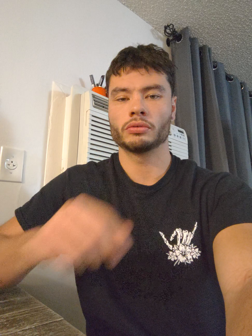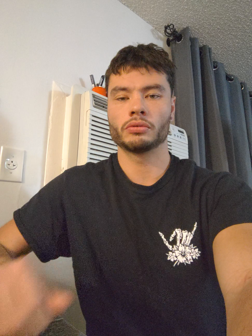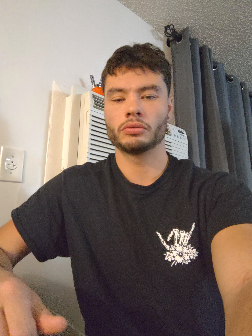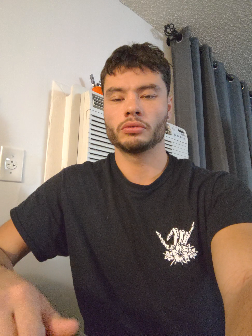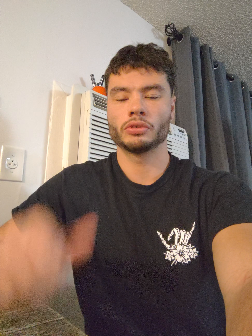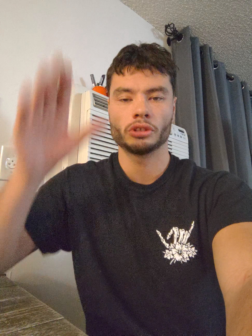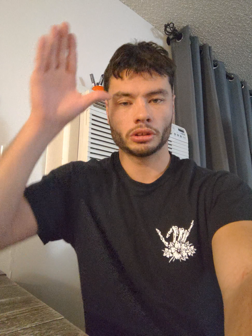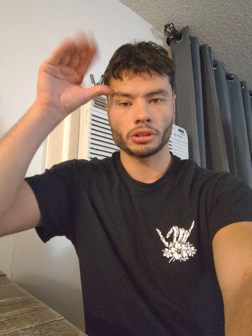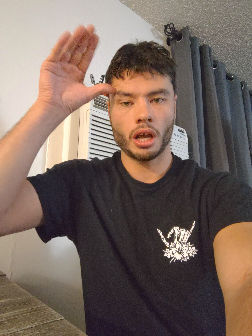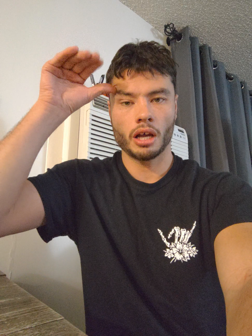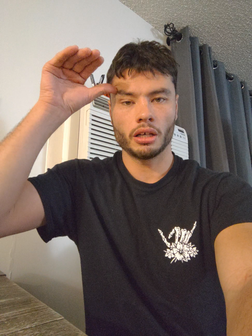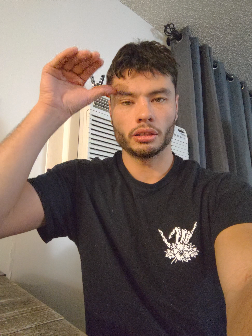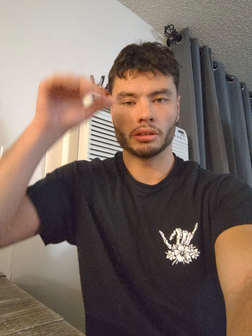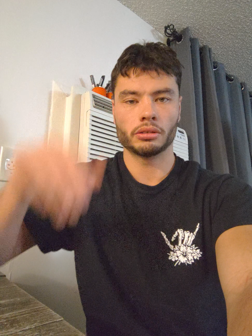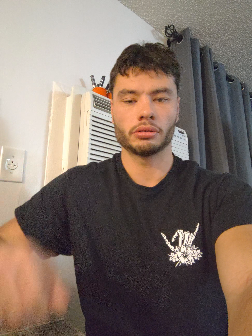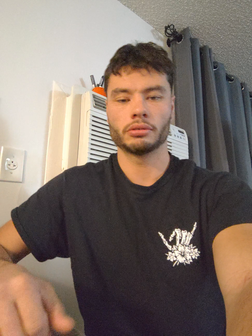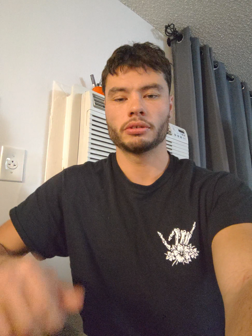donkey